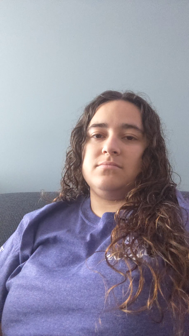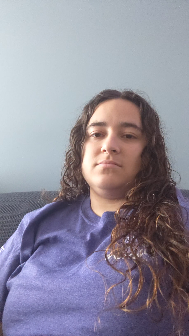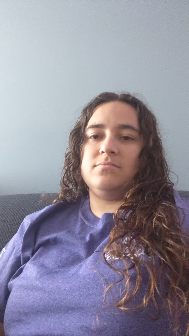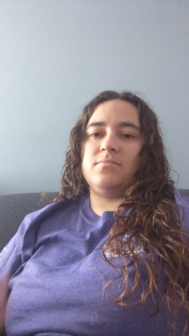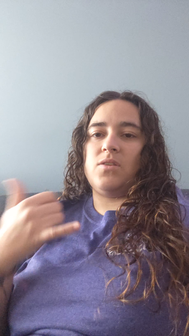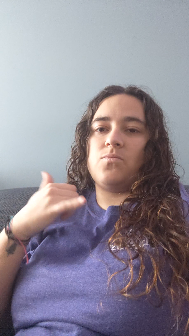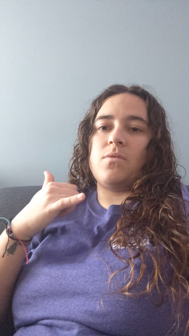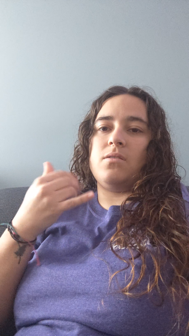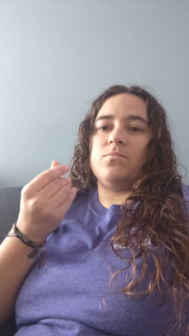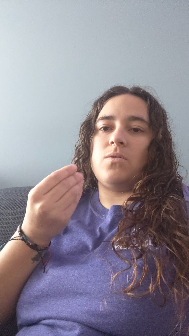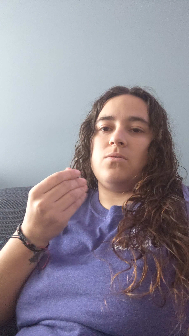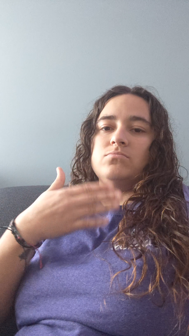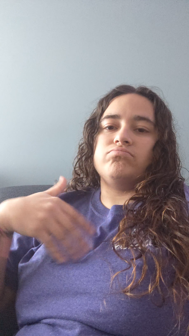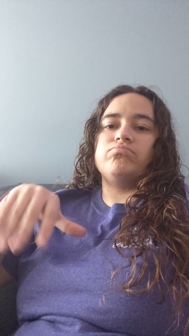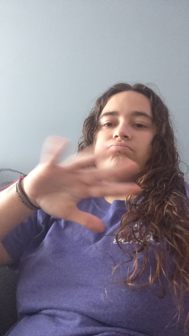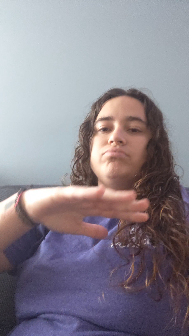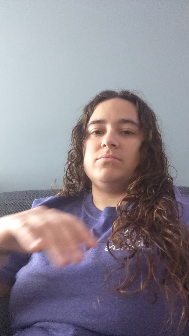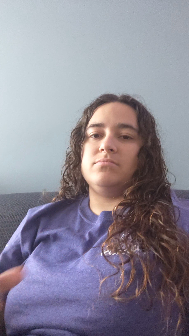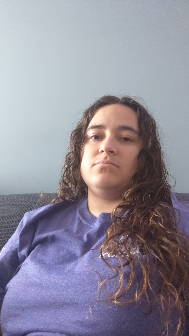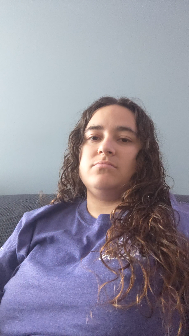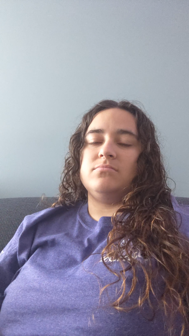playground